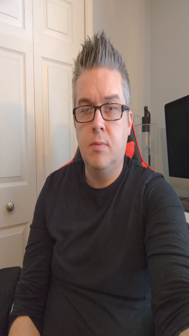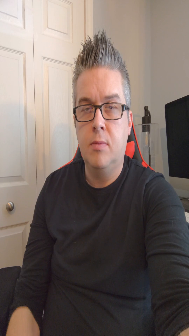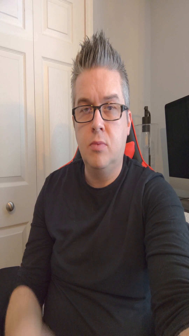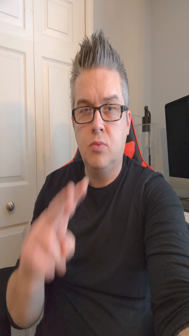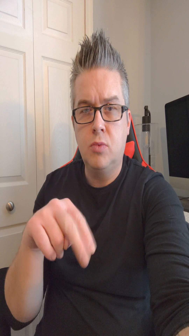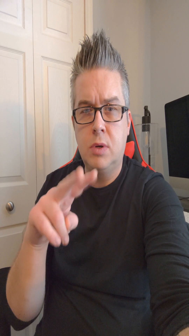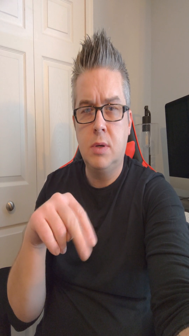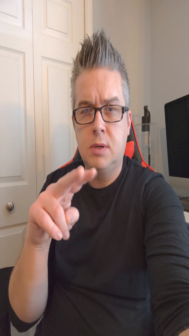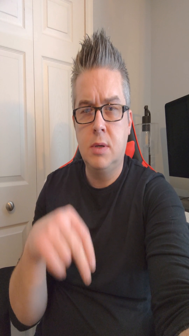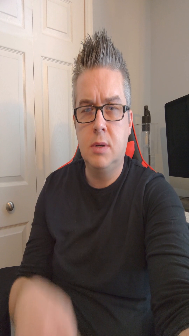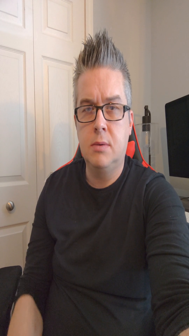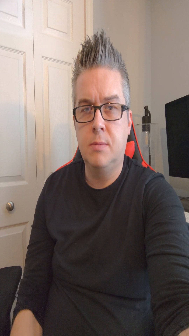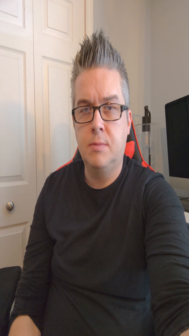read